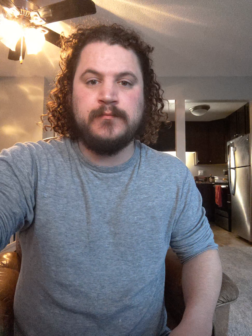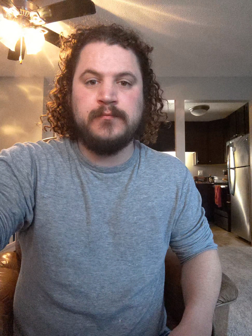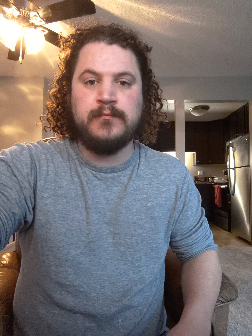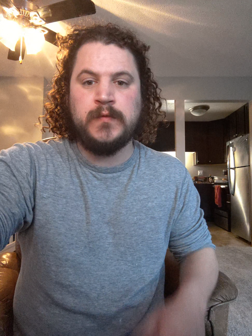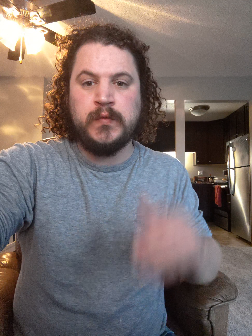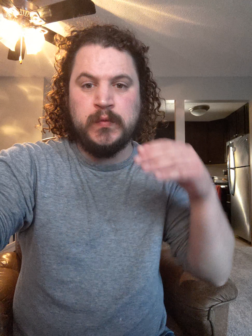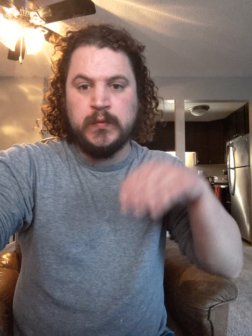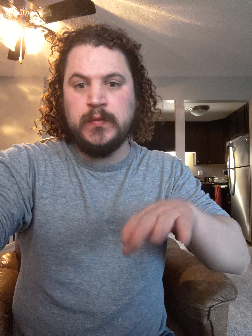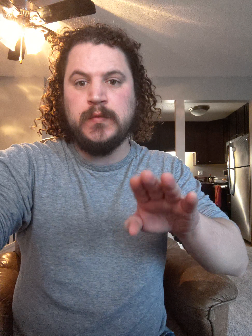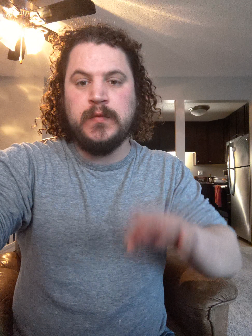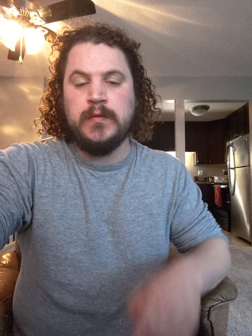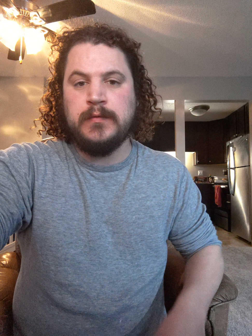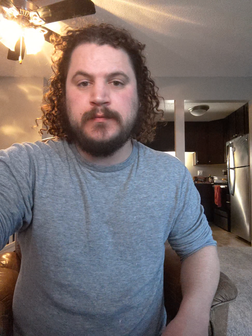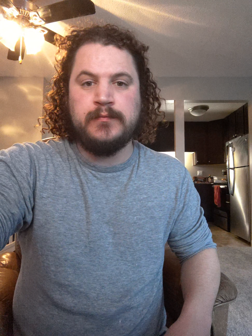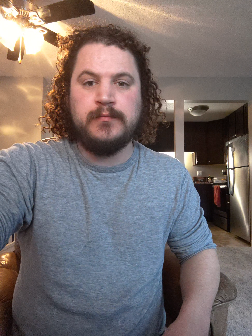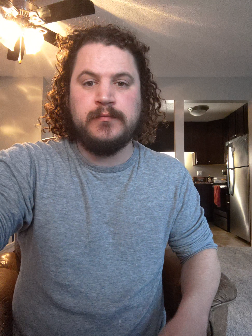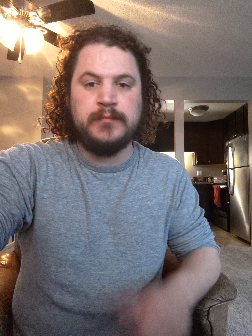into